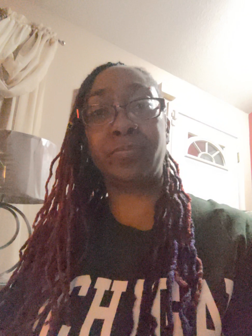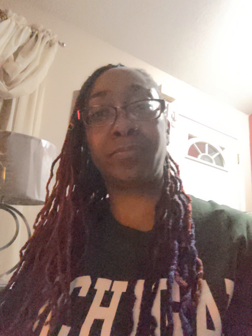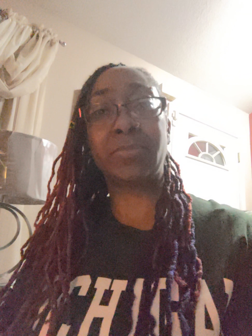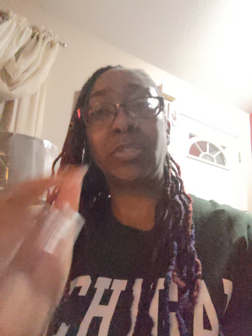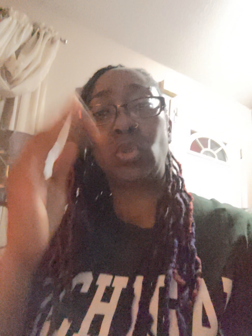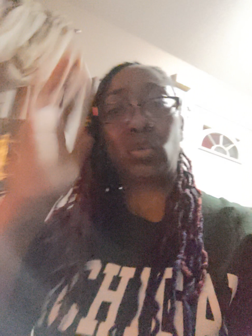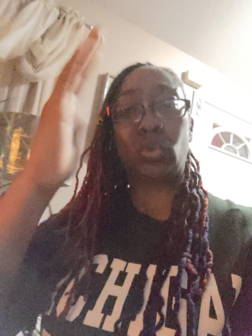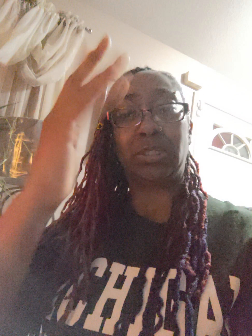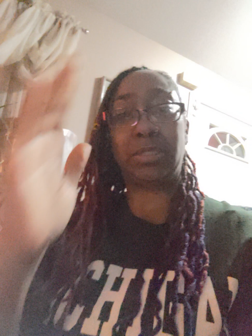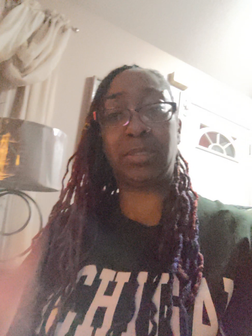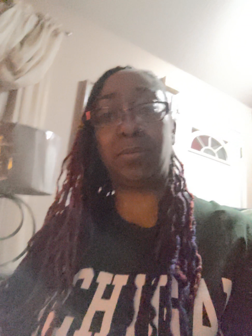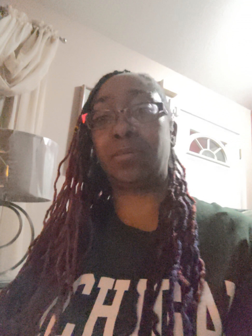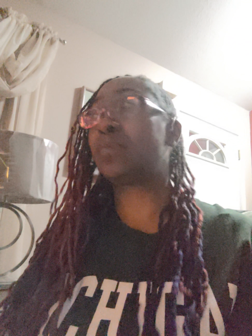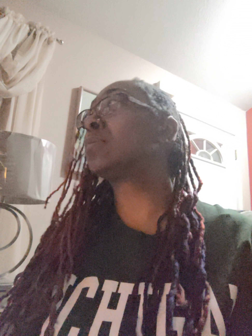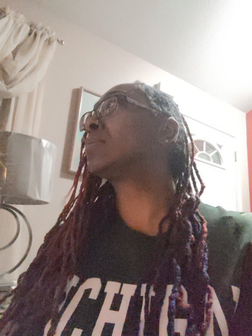tree